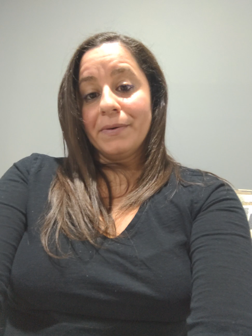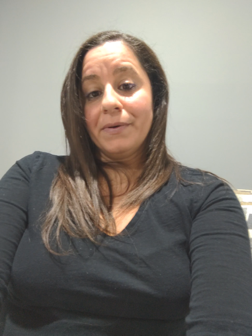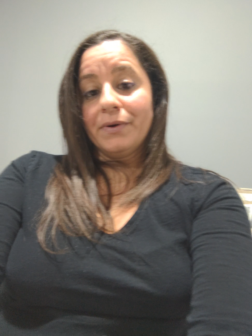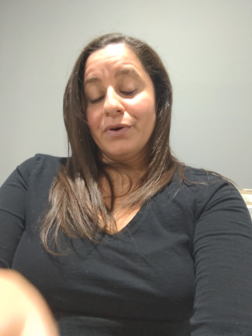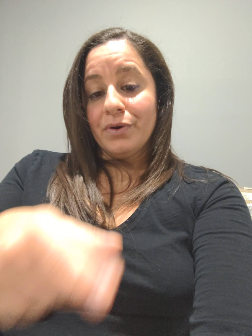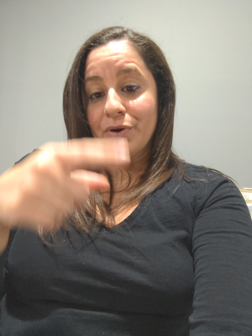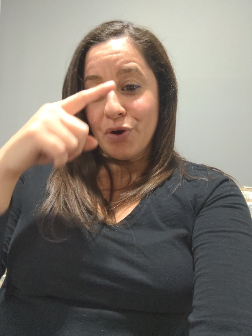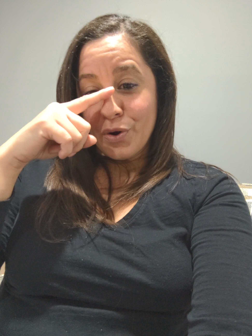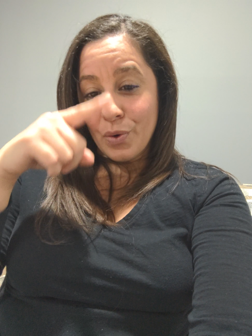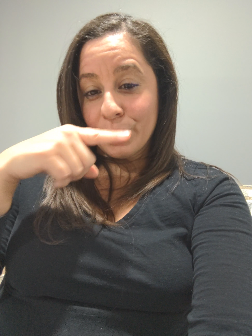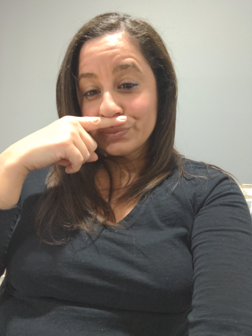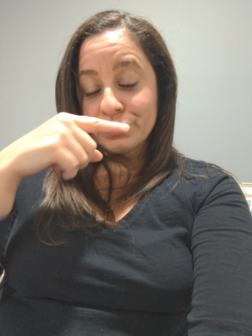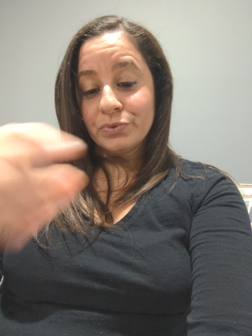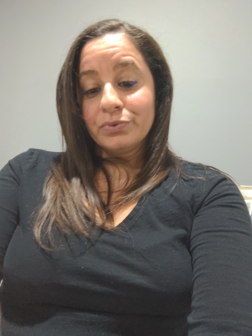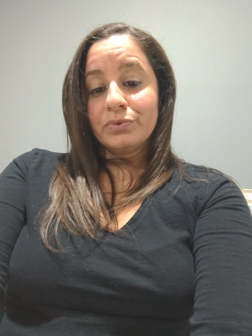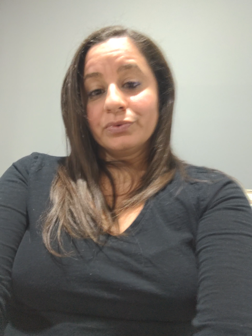noisy